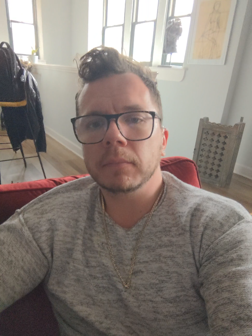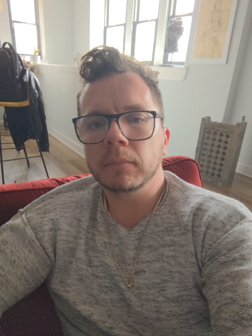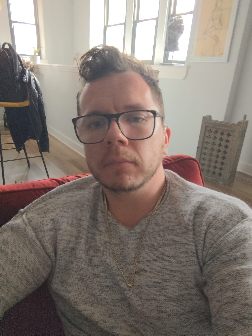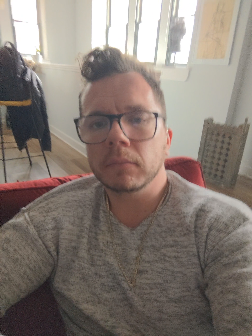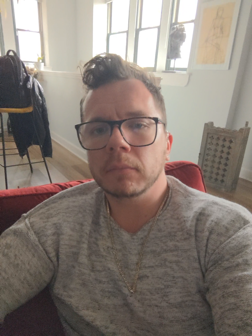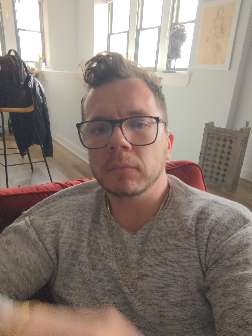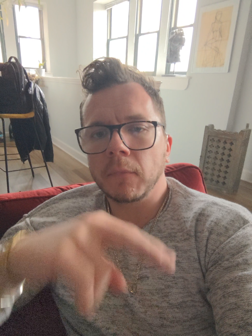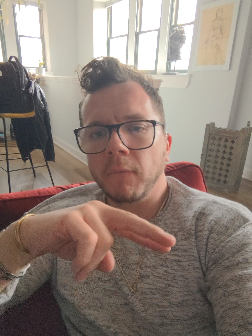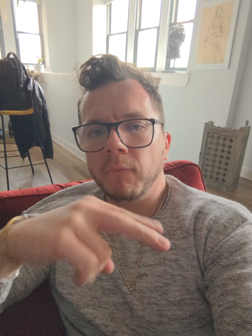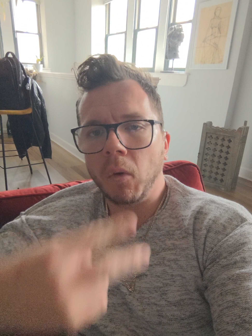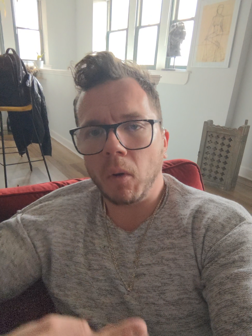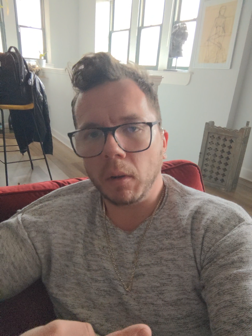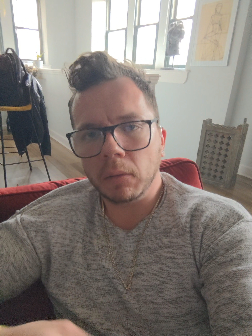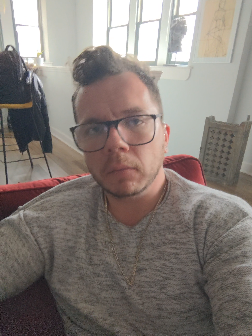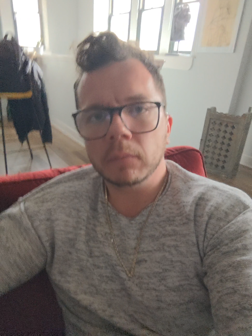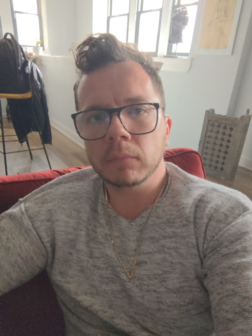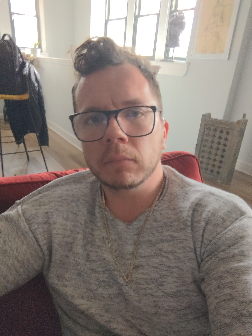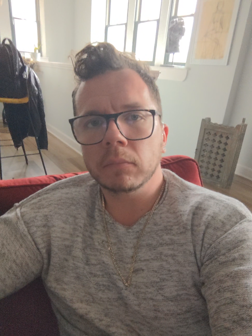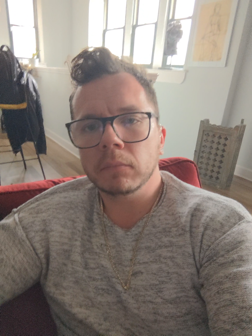fall